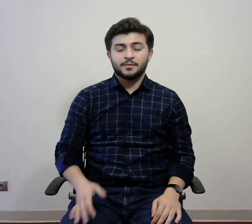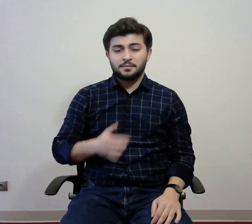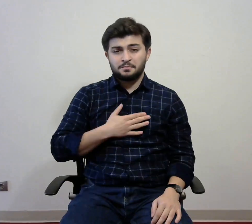mən